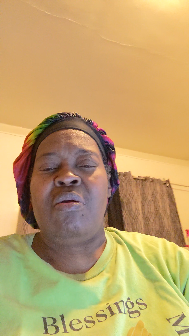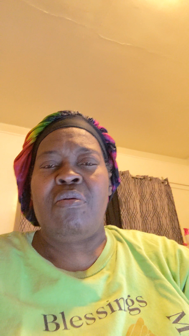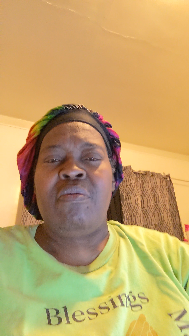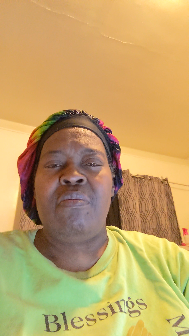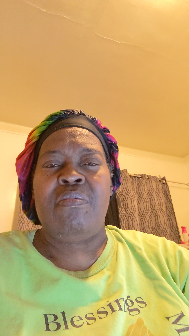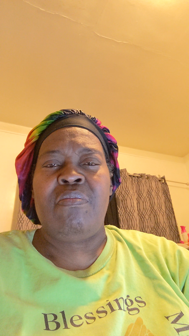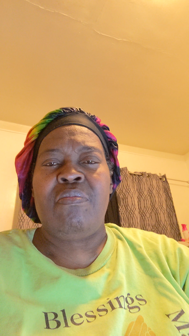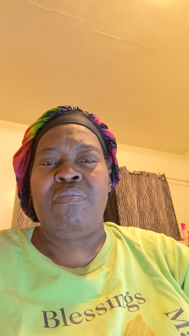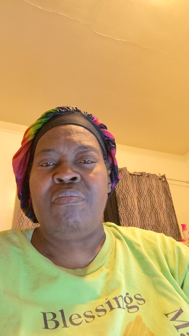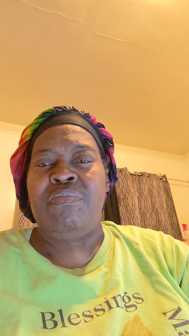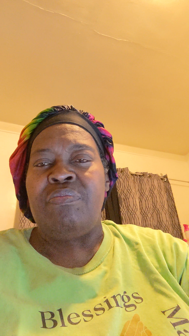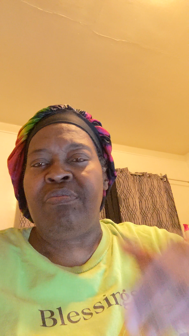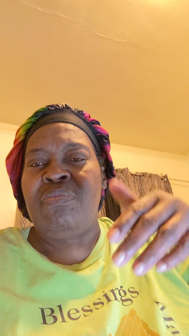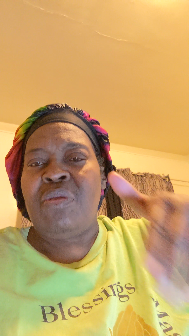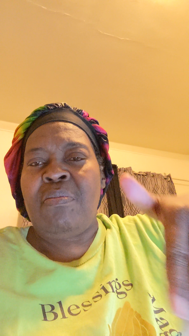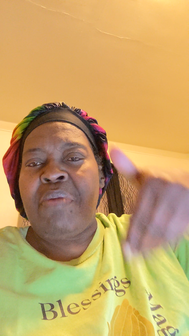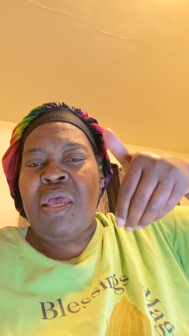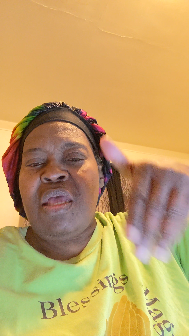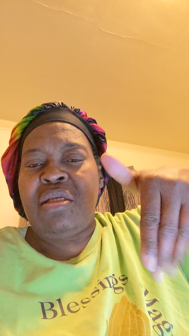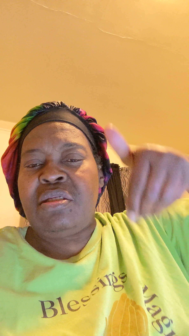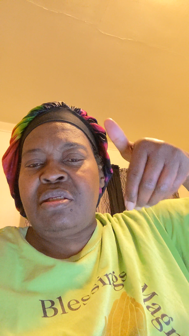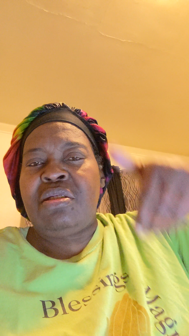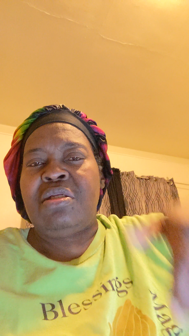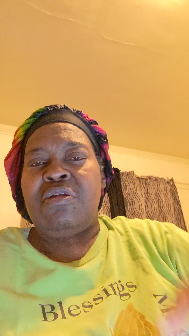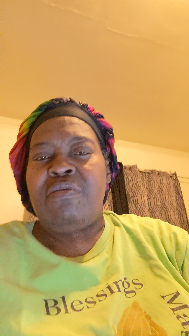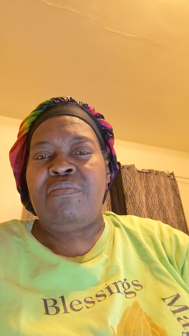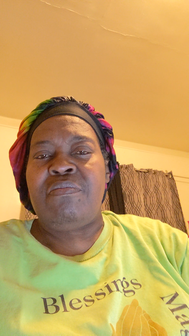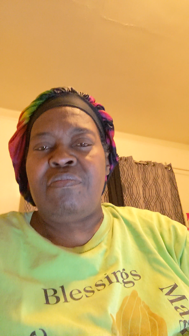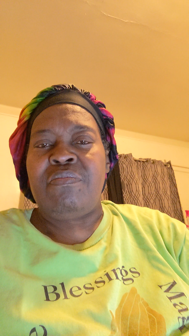pants